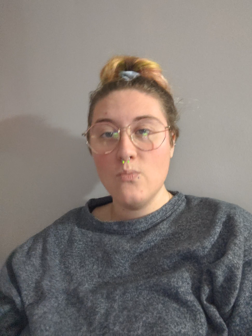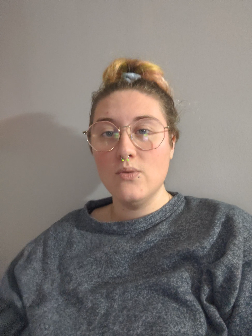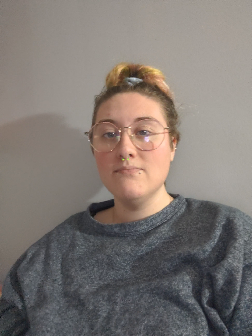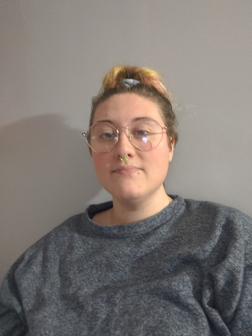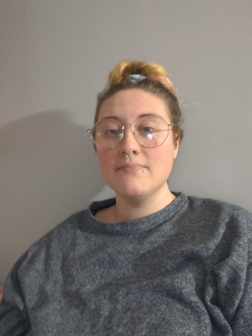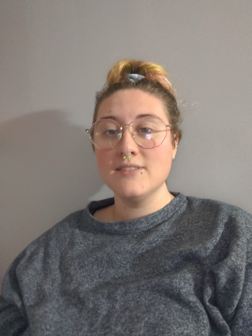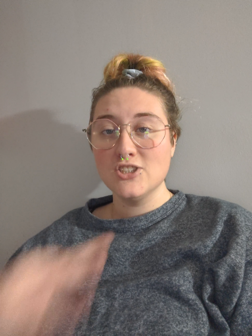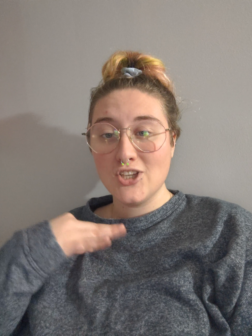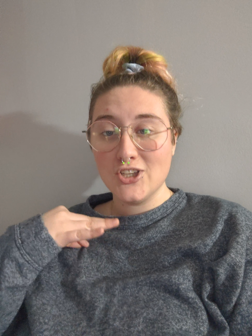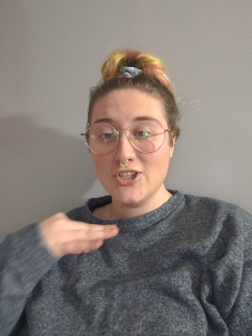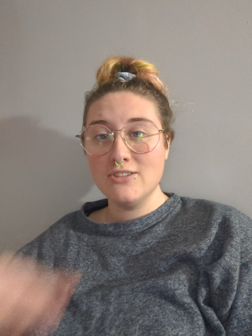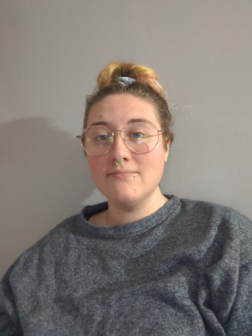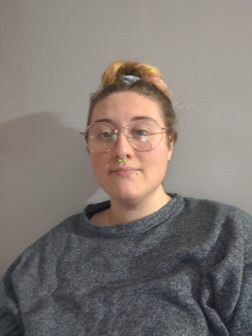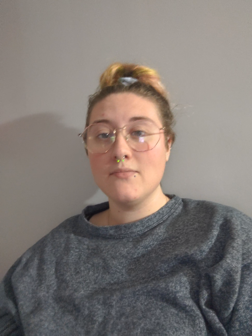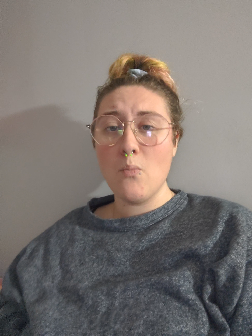shirt